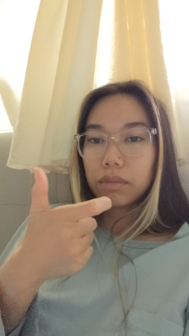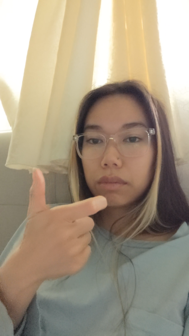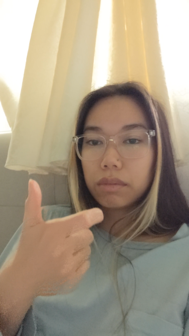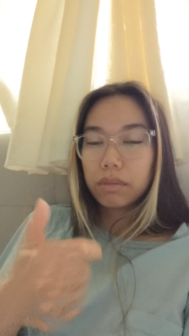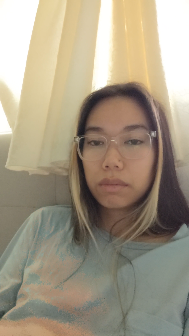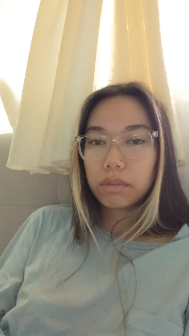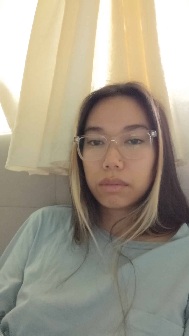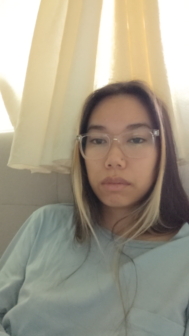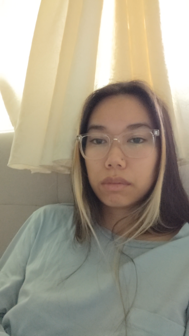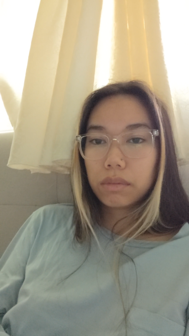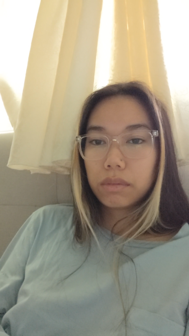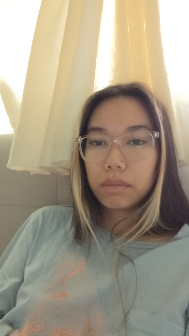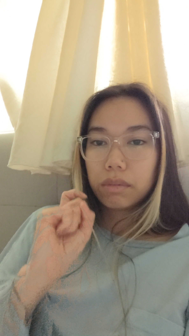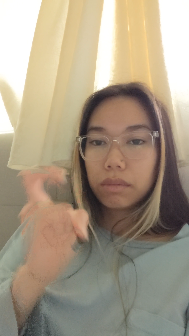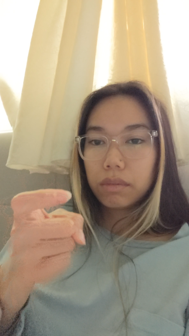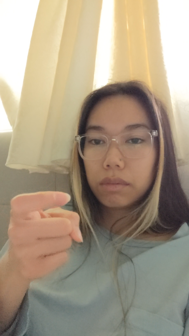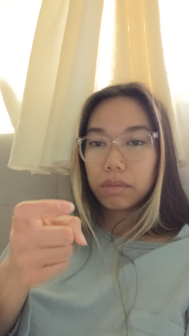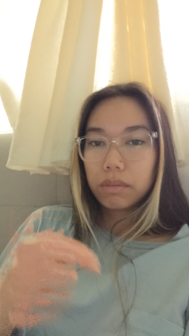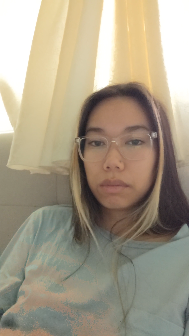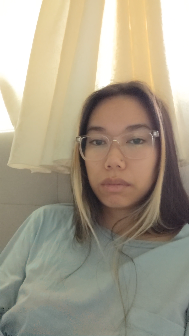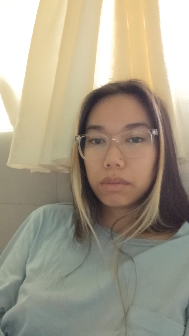present